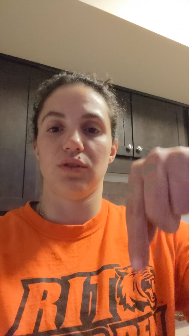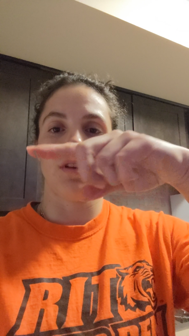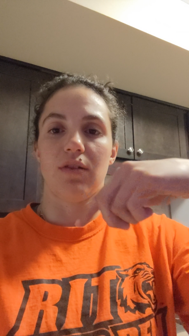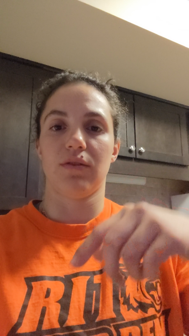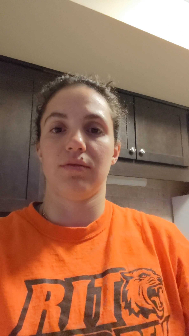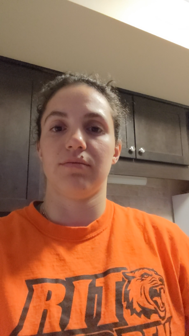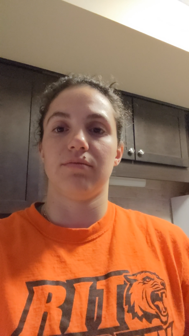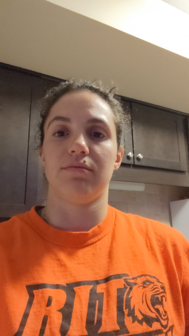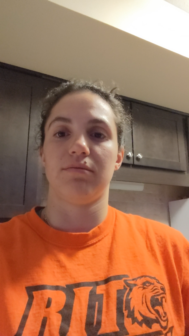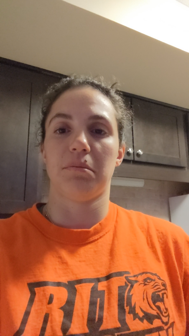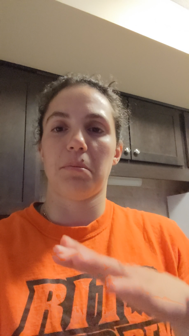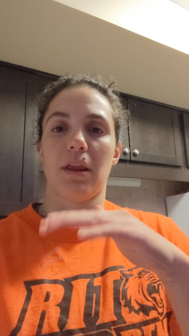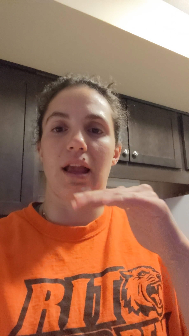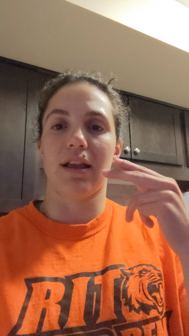pet's name